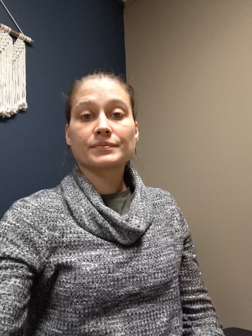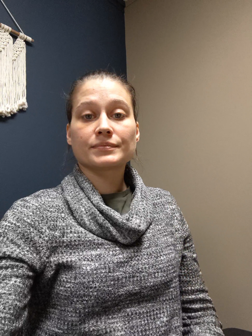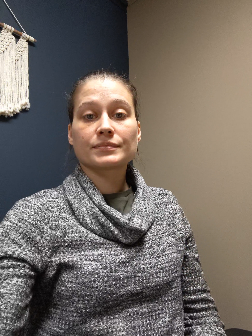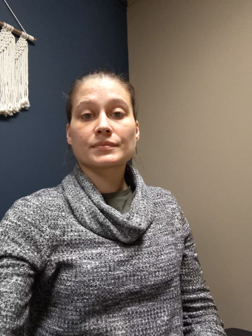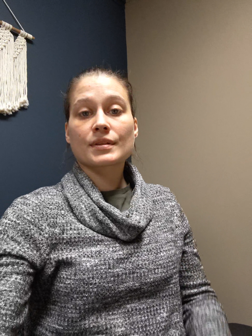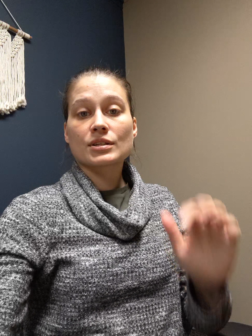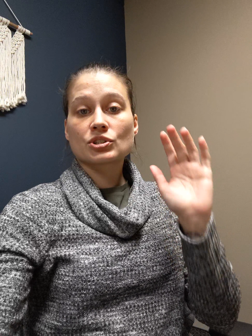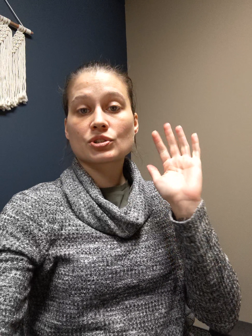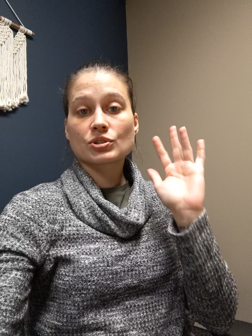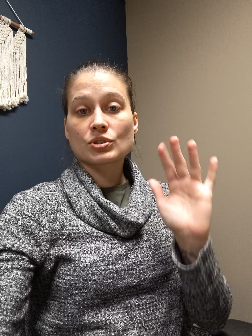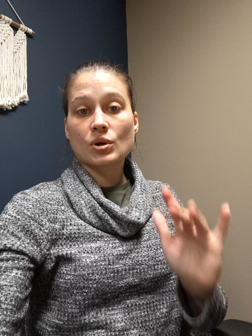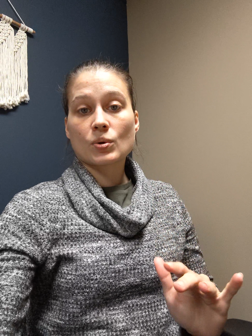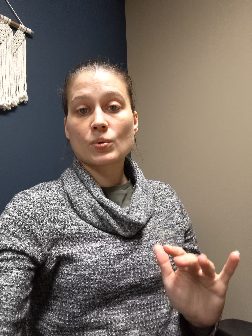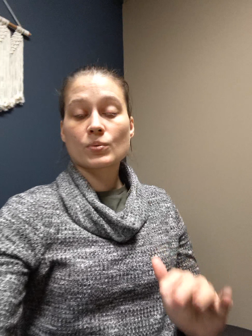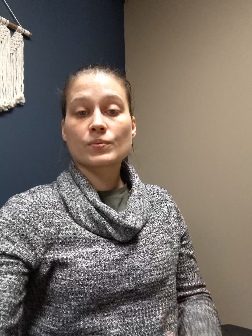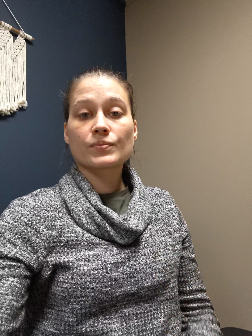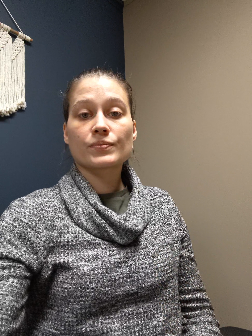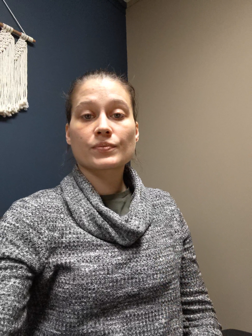snow